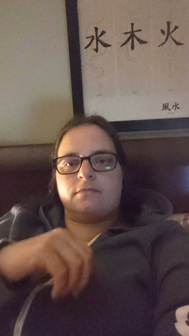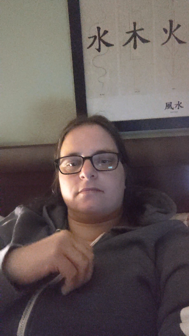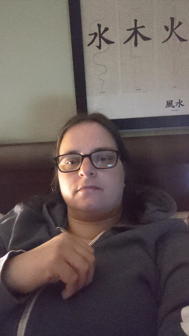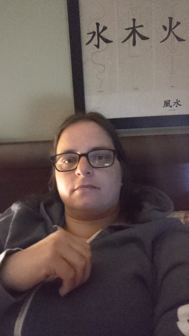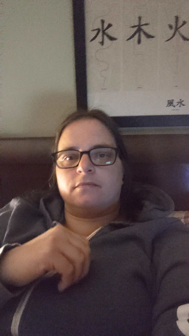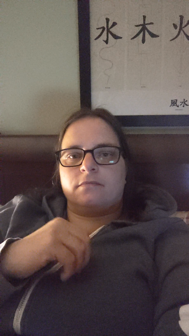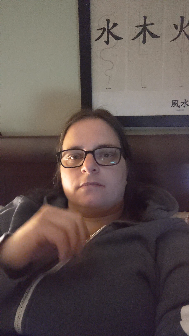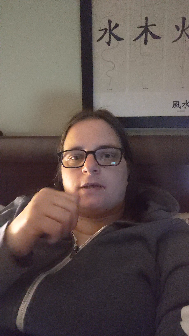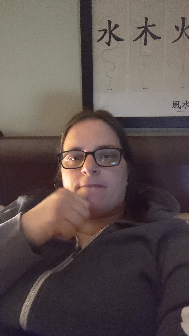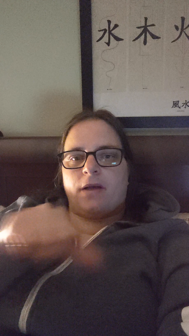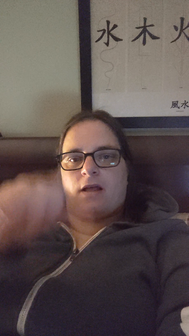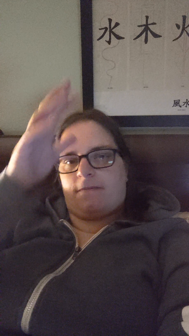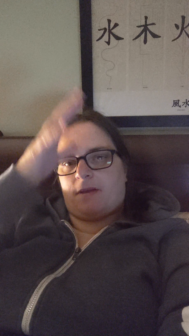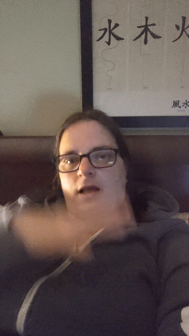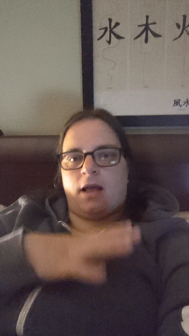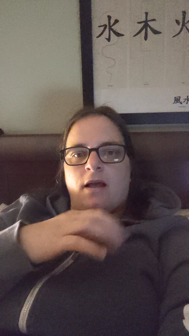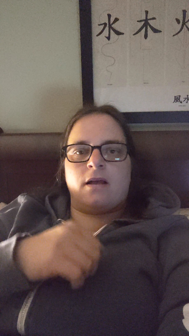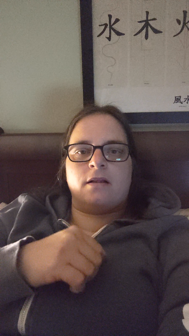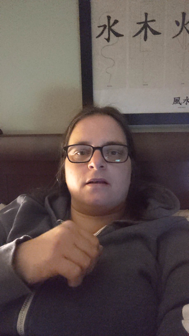mailman